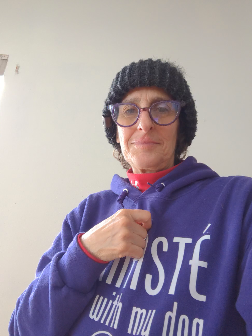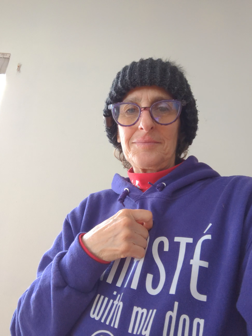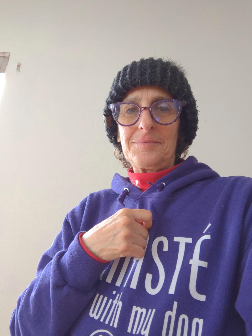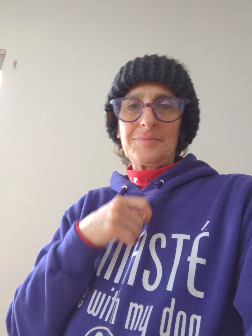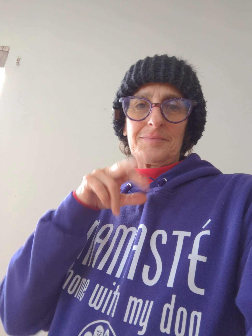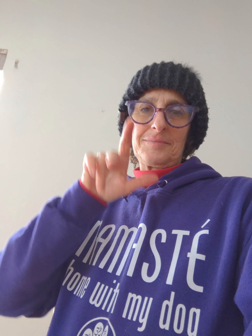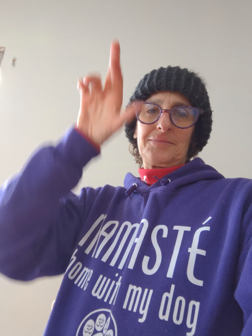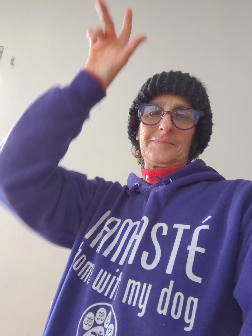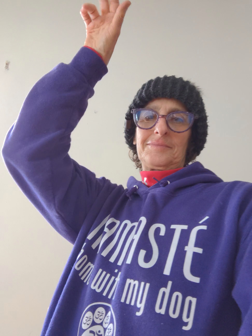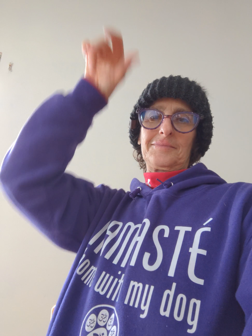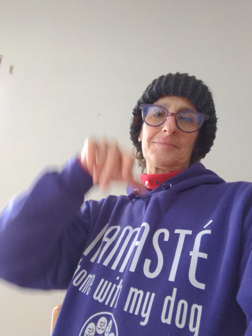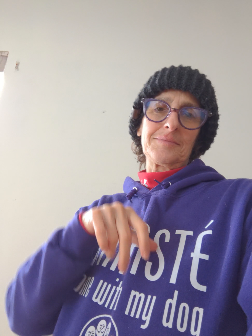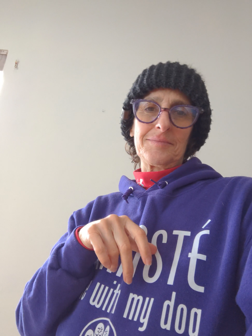stairs